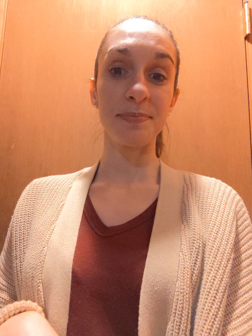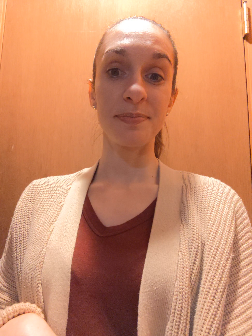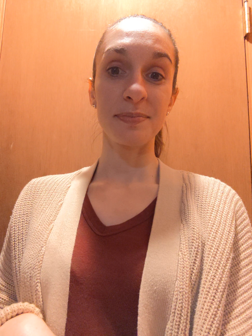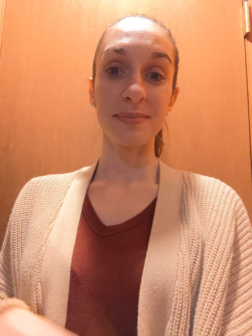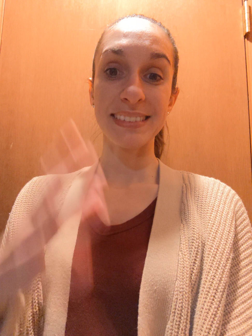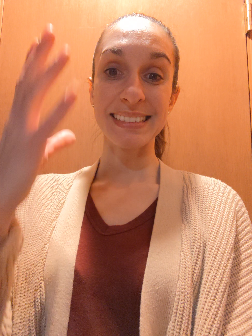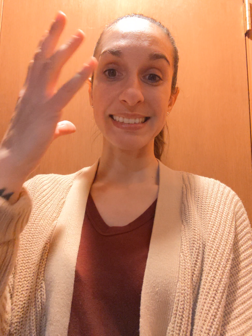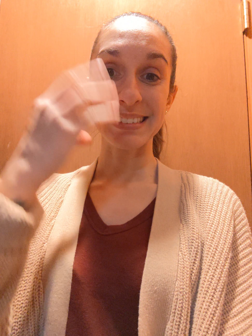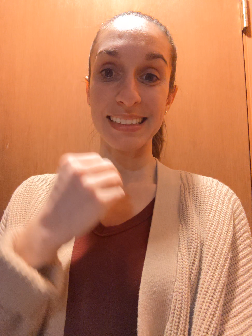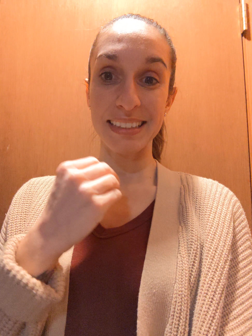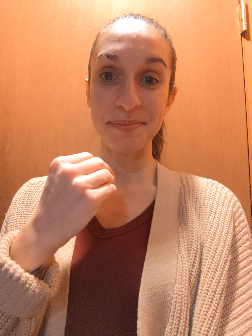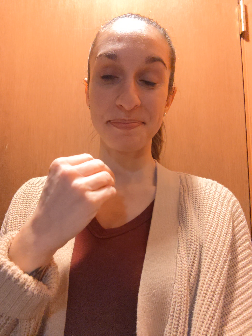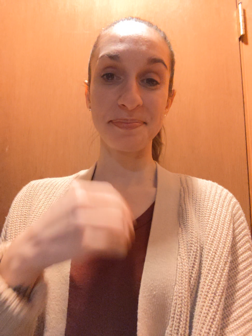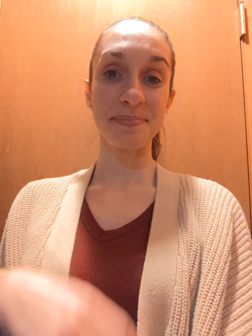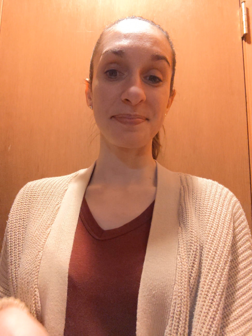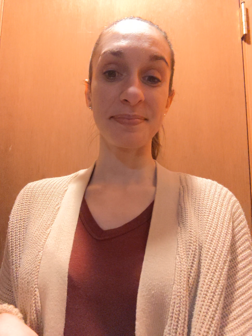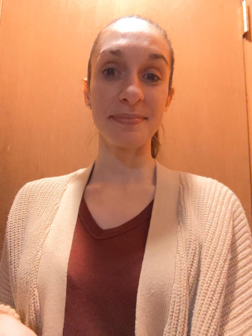sleep